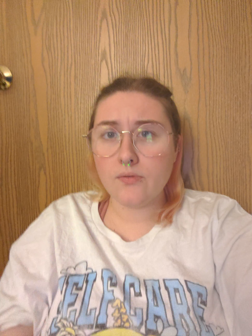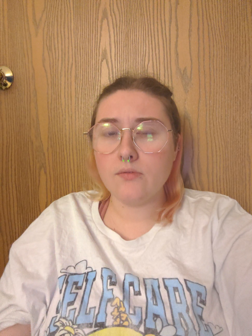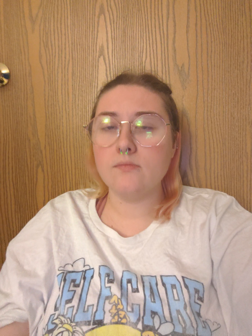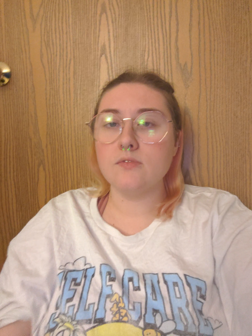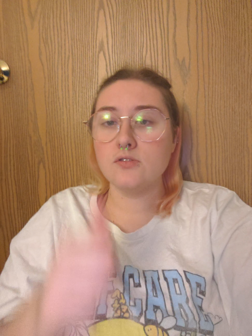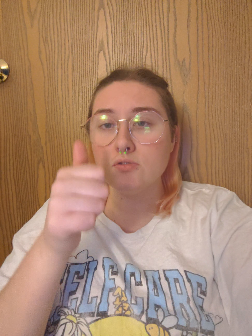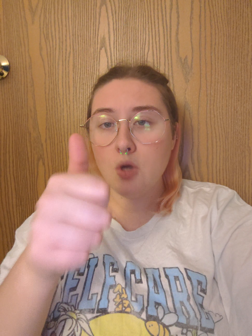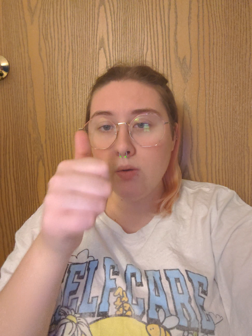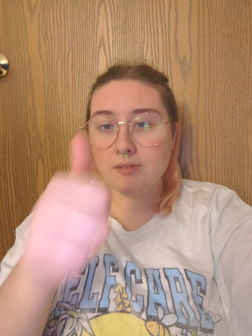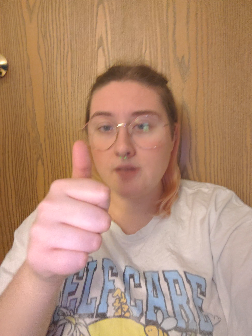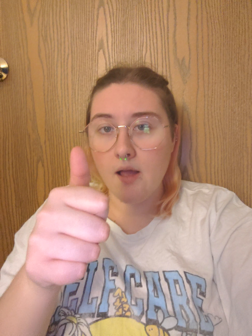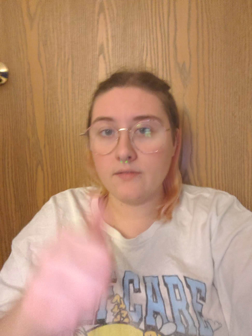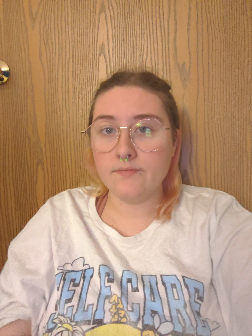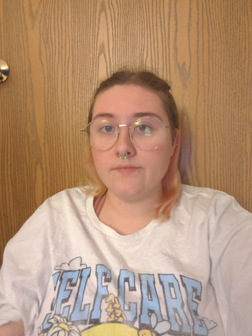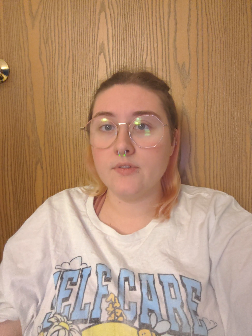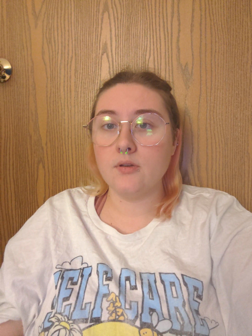yourself